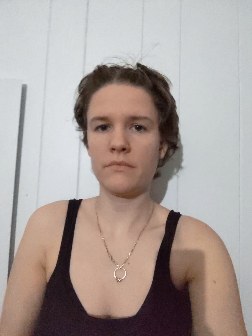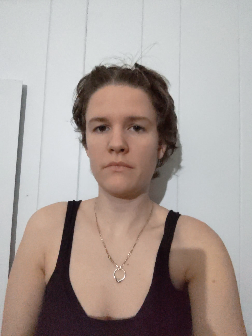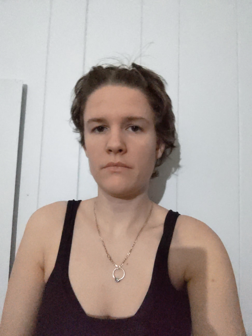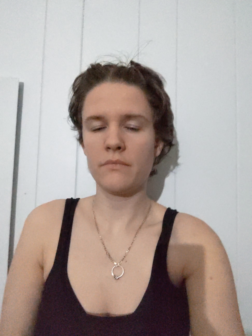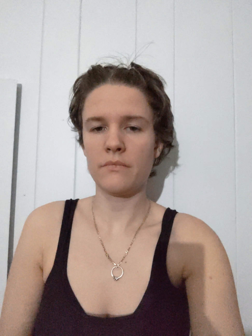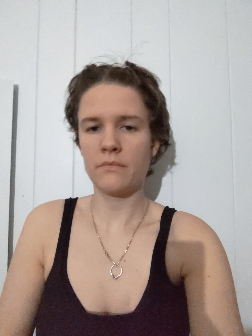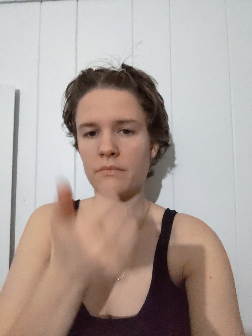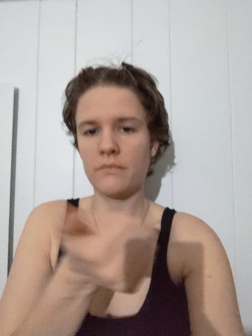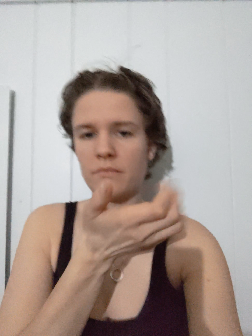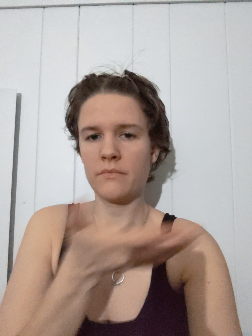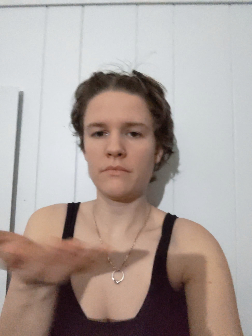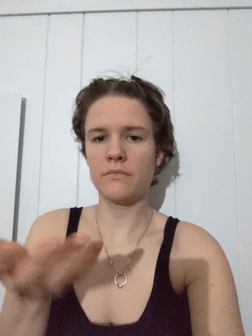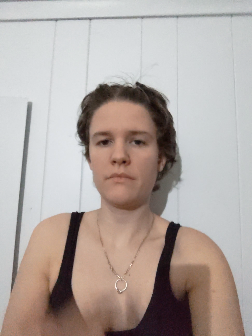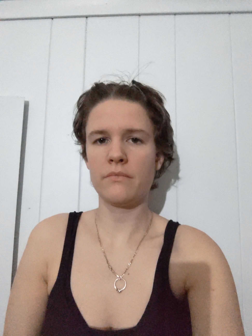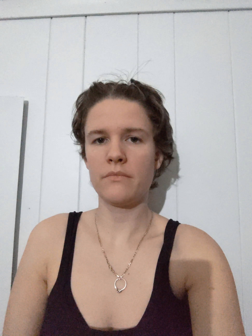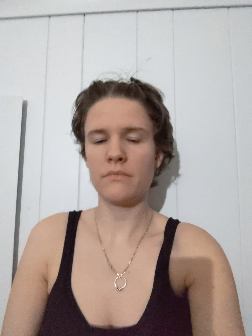every